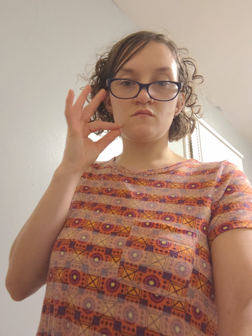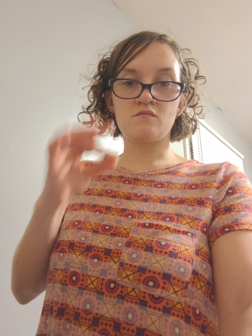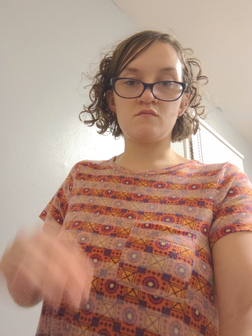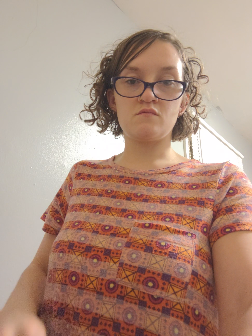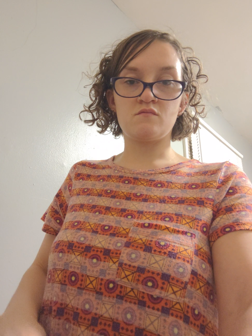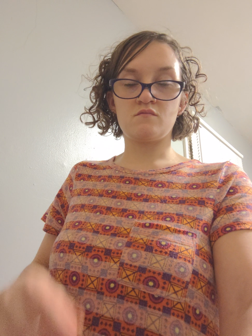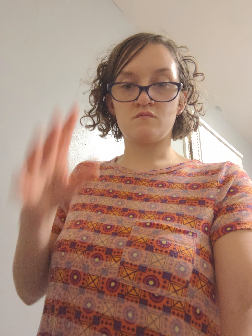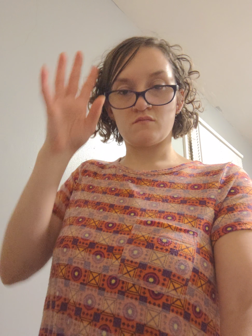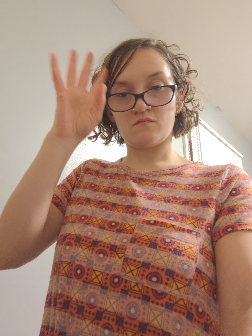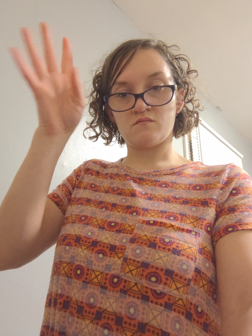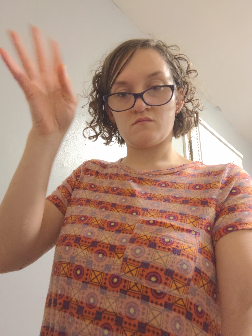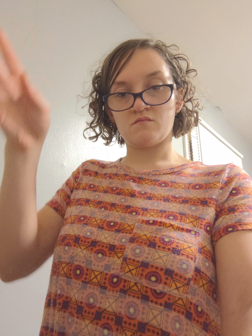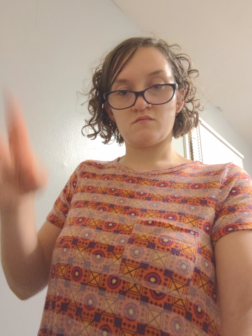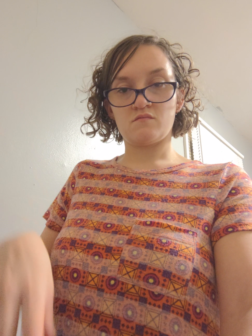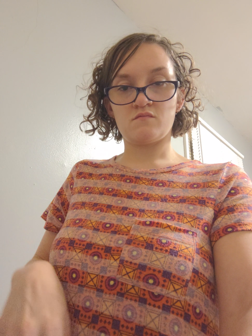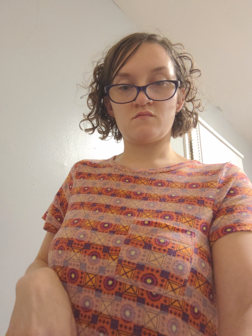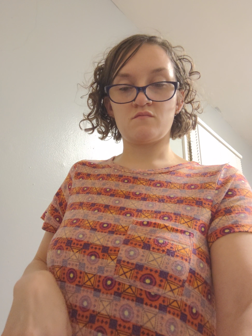pretend